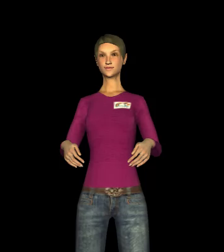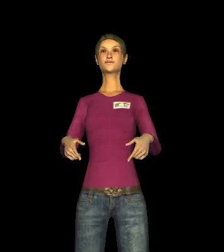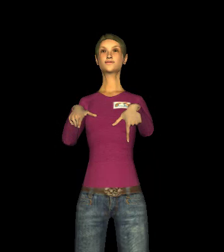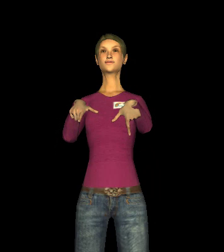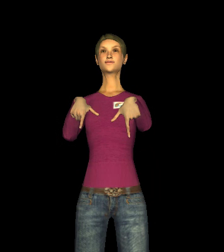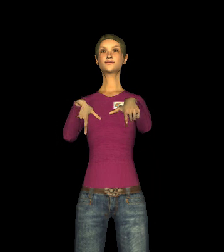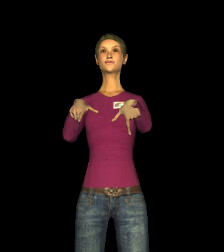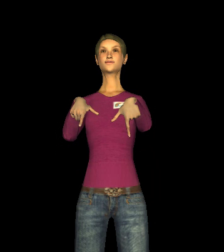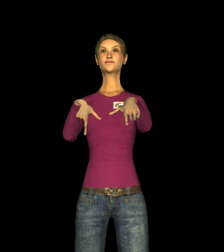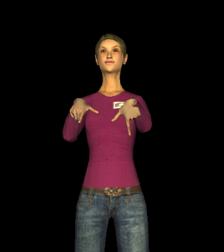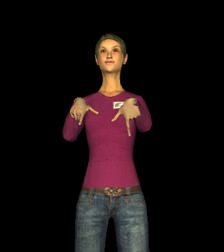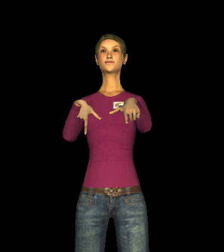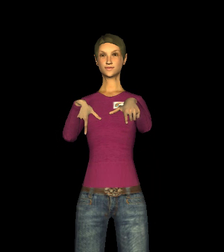سيرا على الأقدام